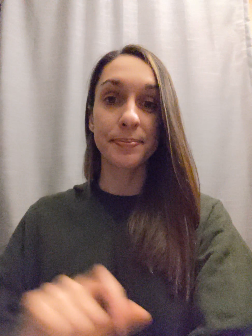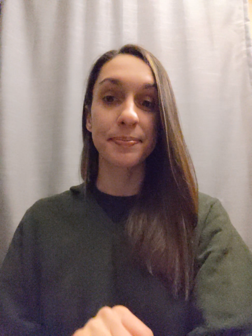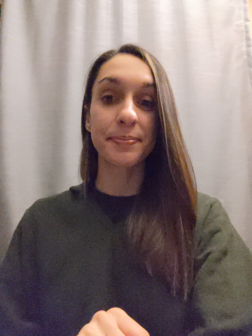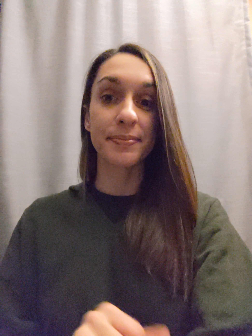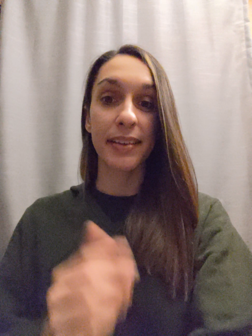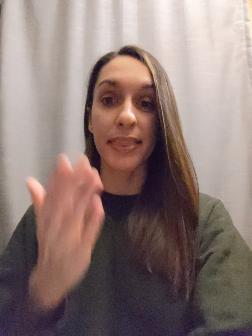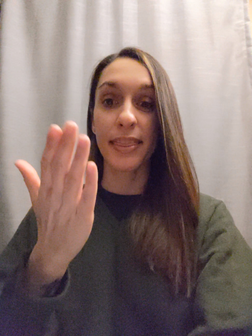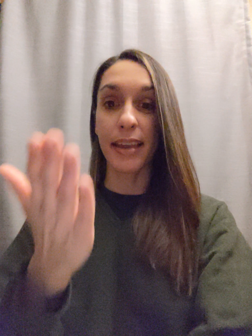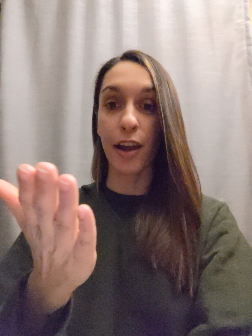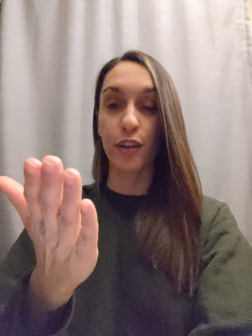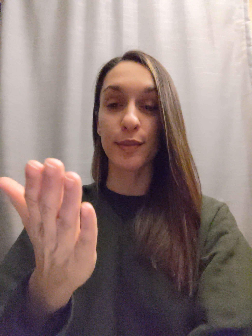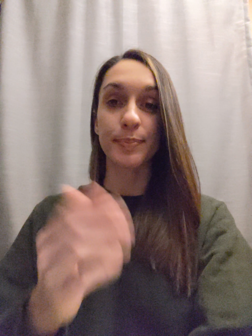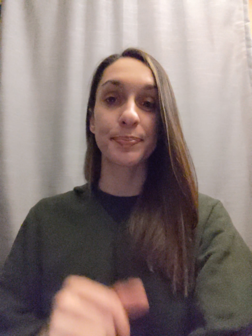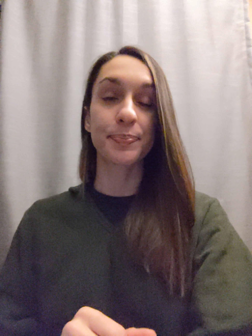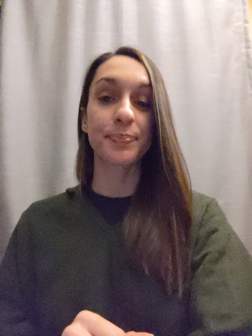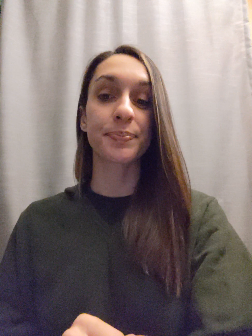there